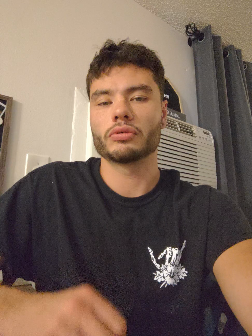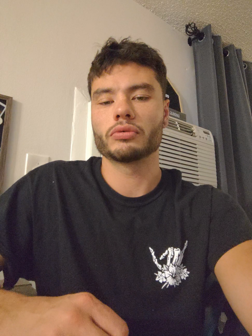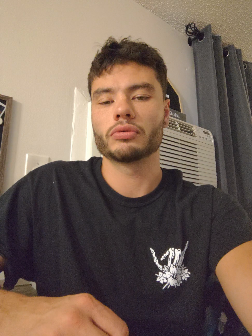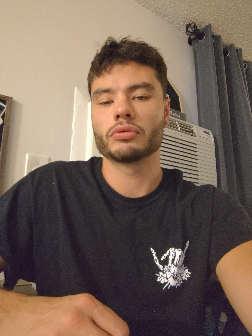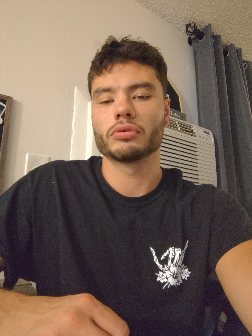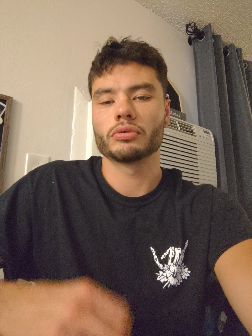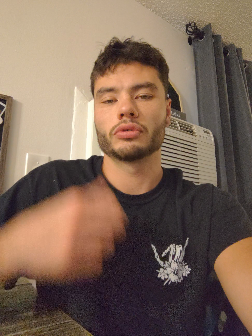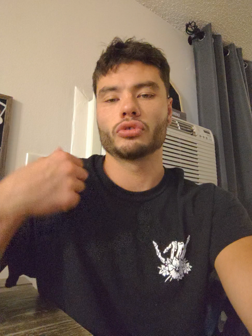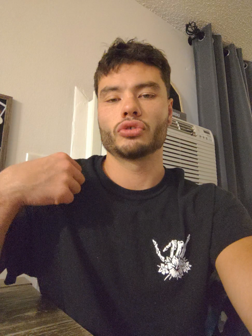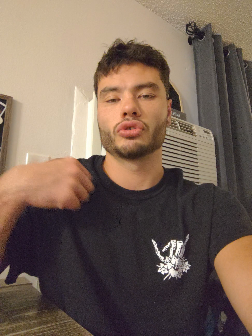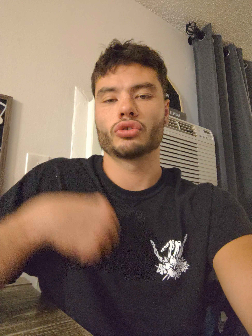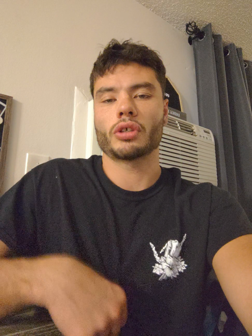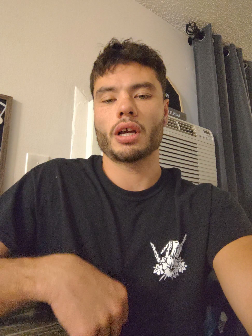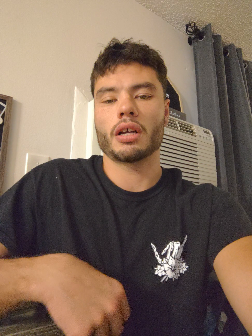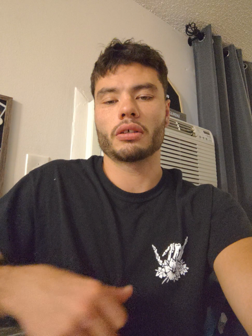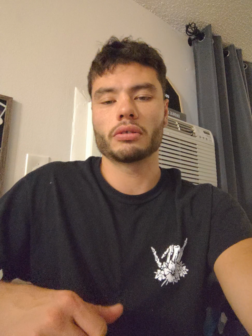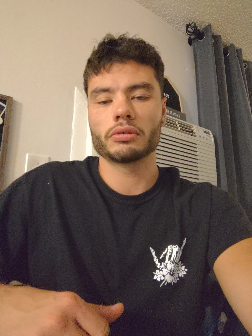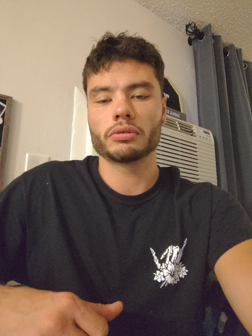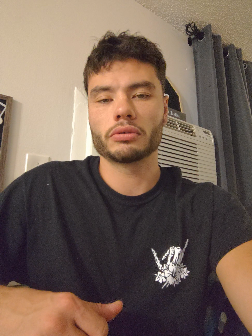jacket